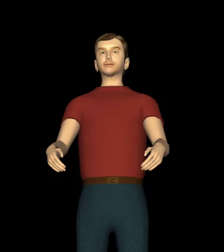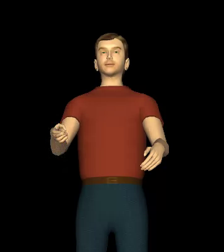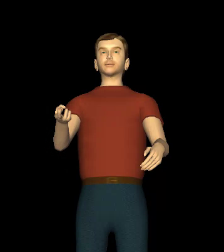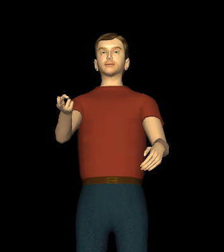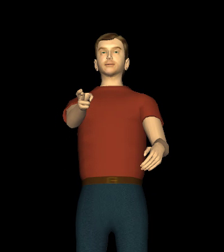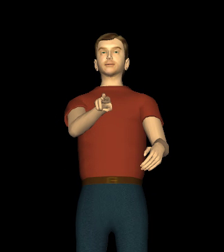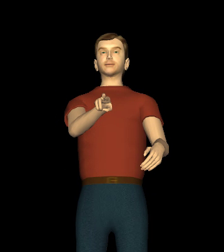يعود